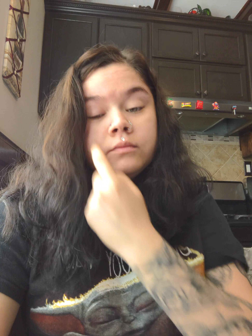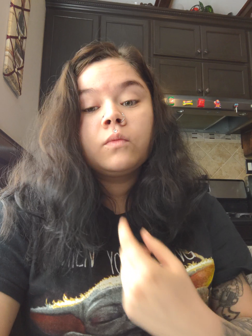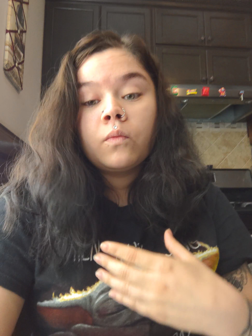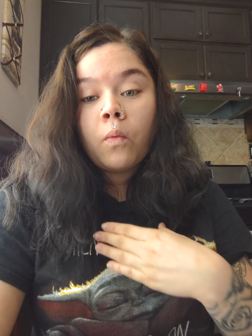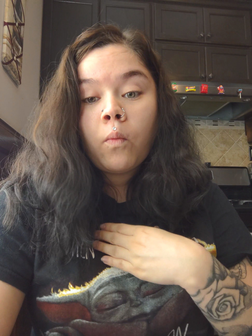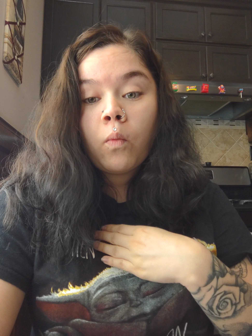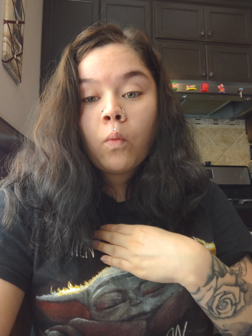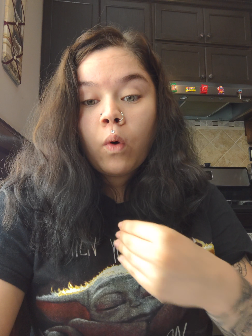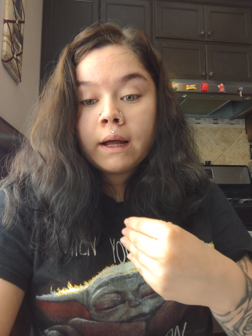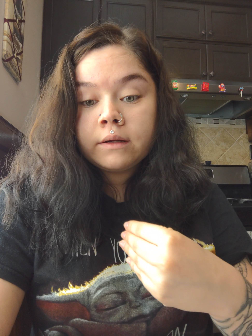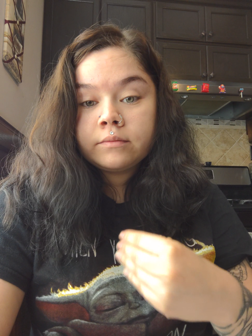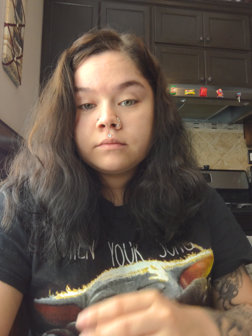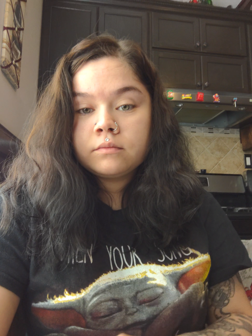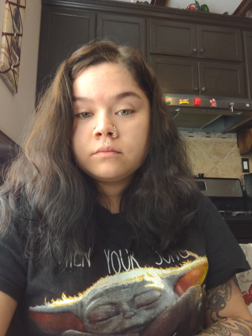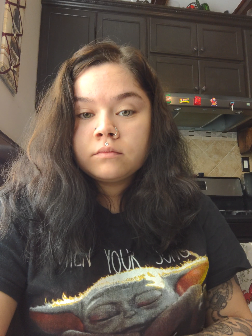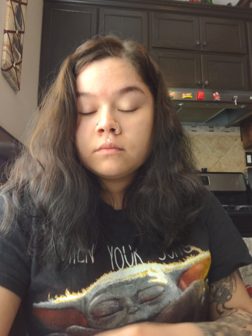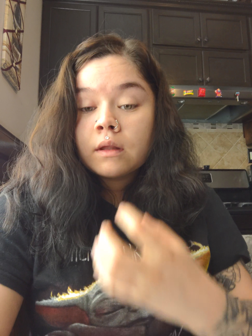white